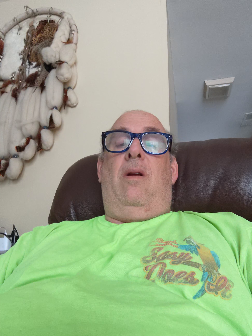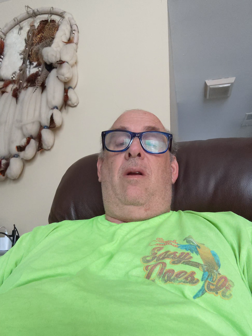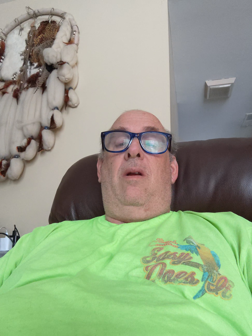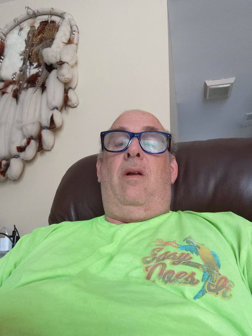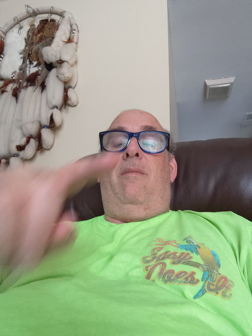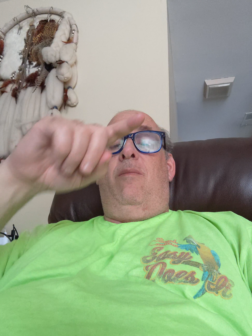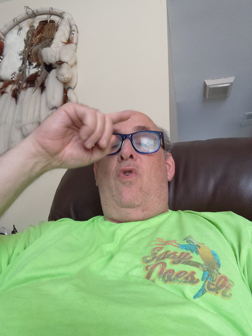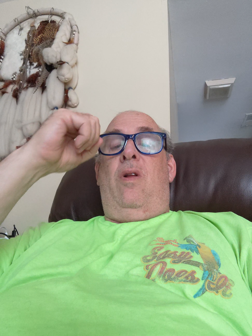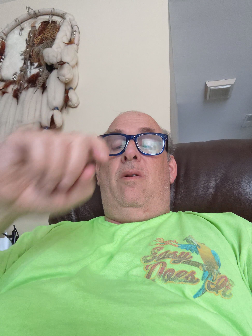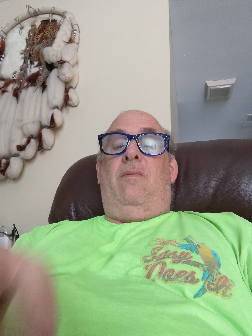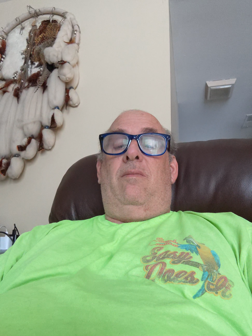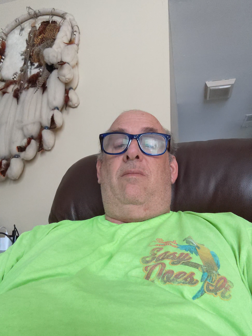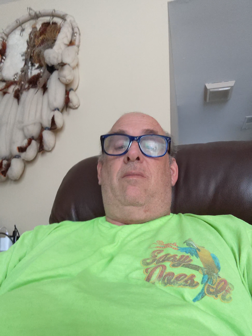because